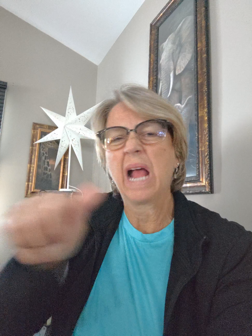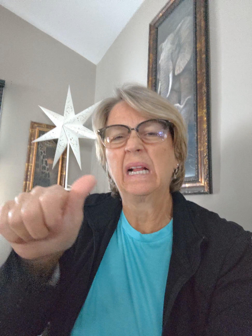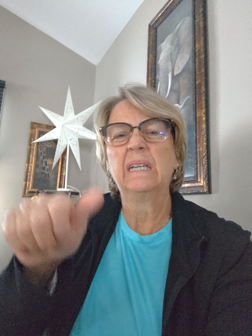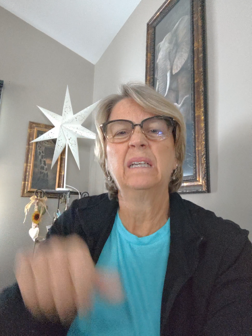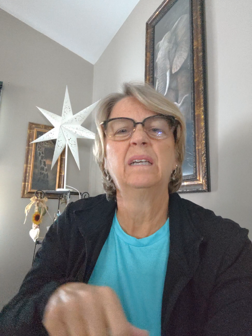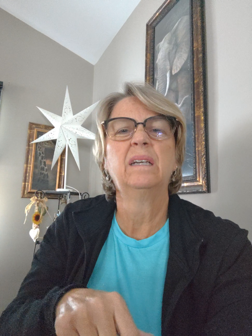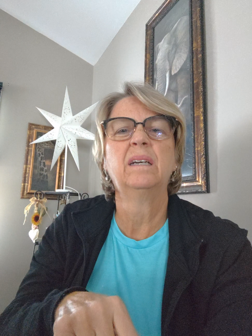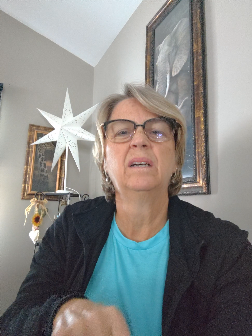any